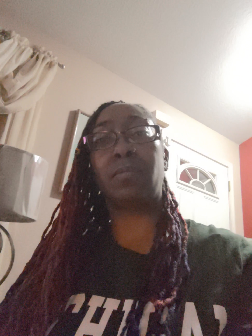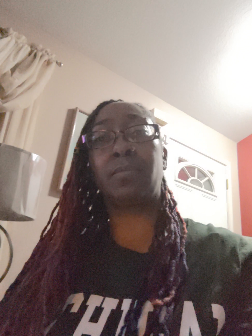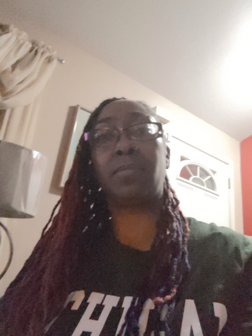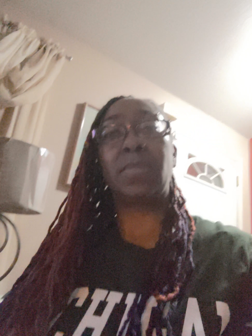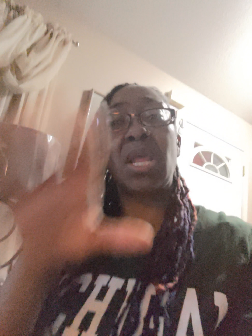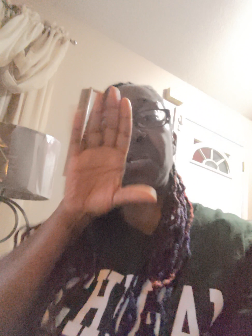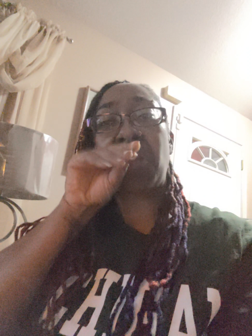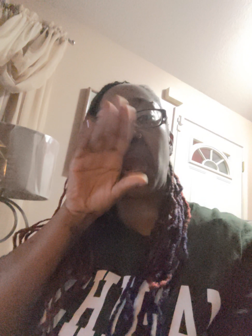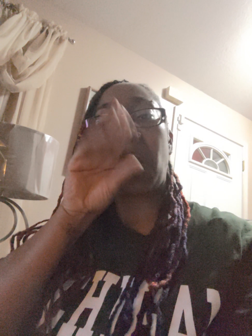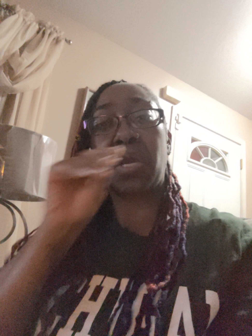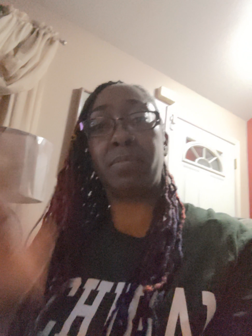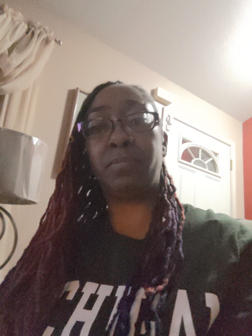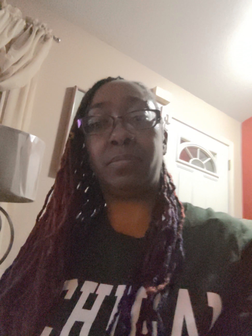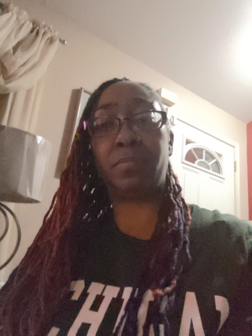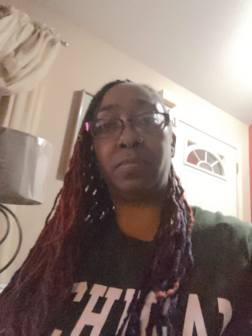duck